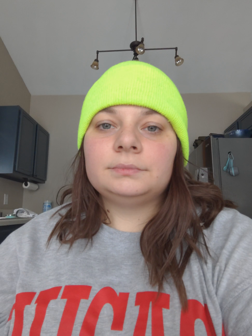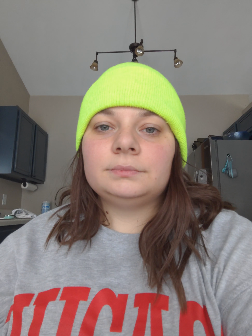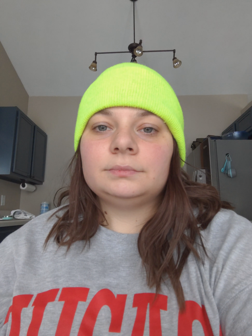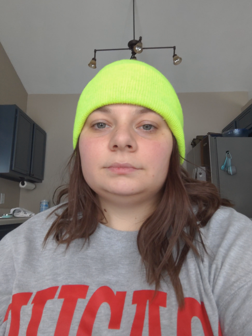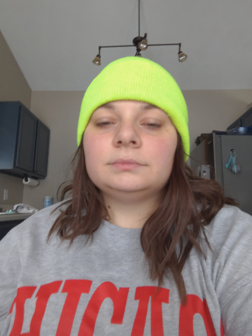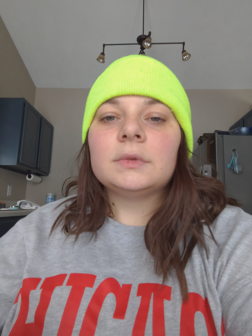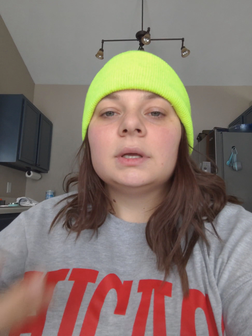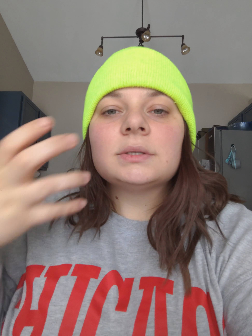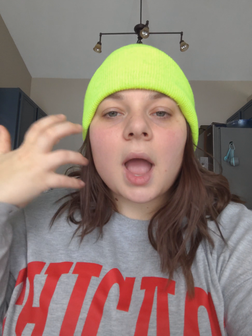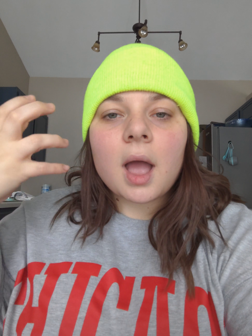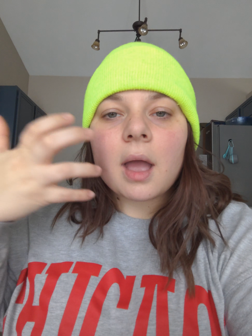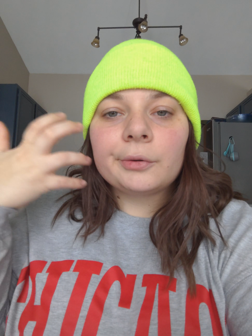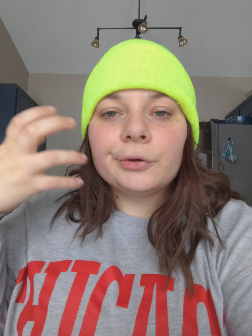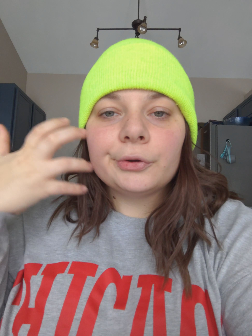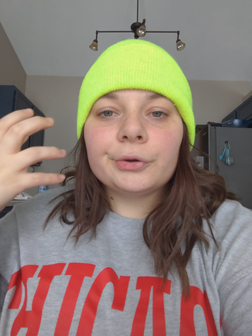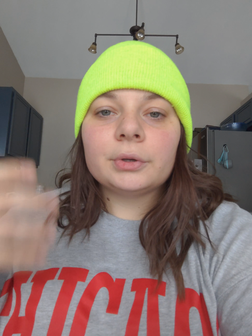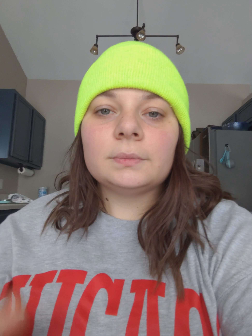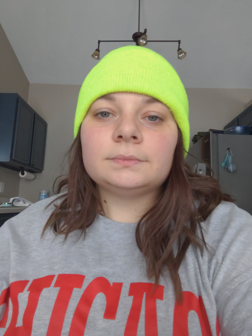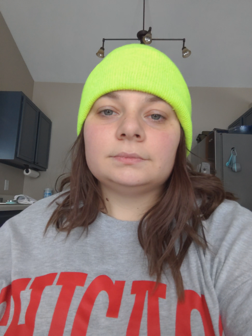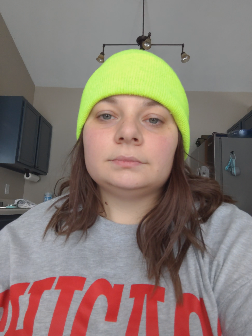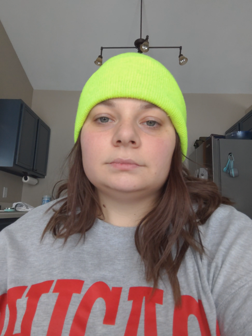tiger